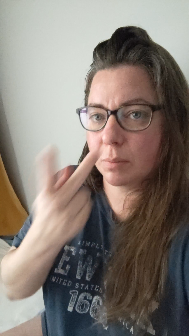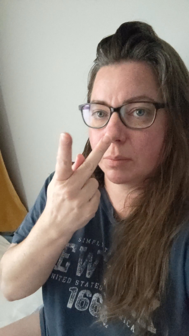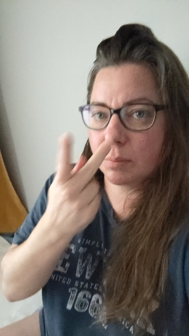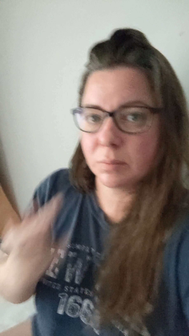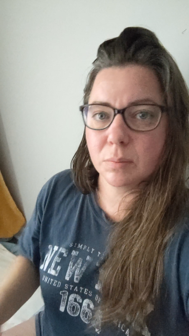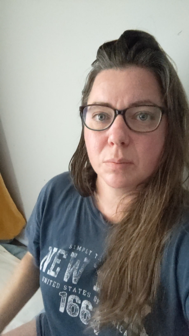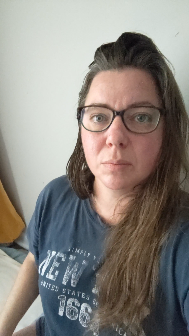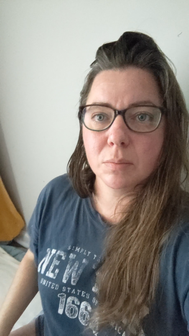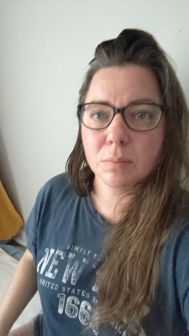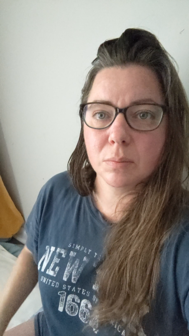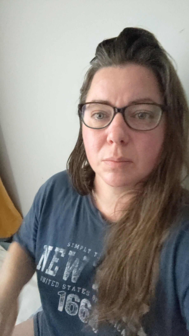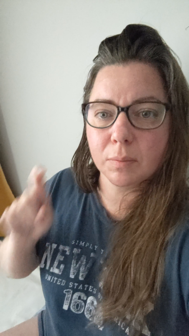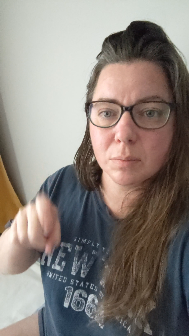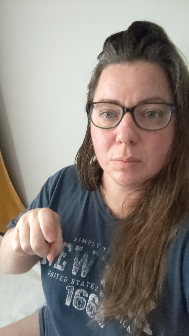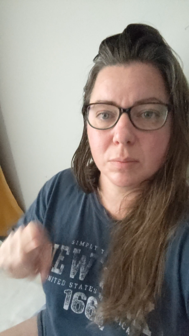must